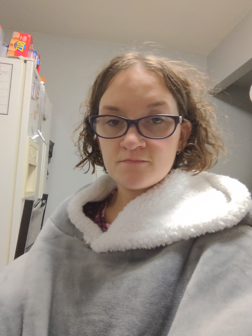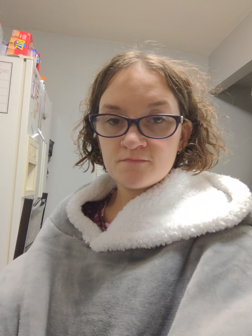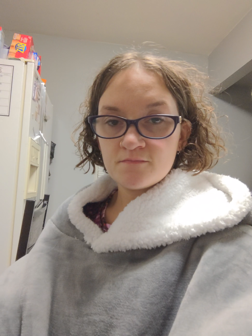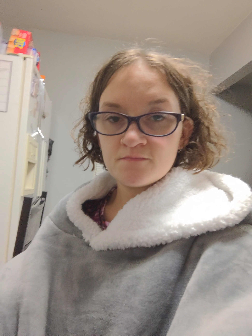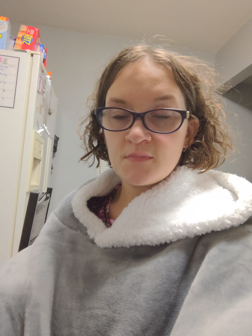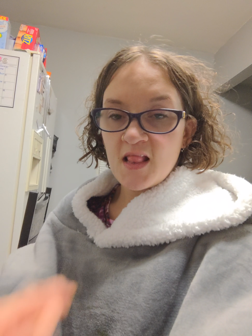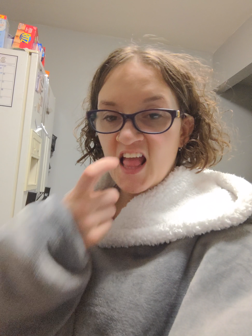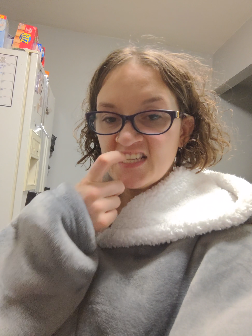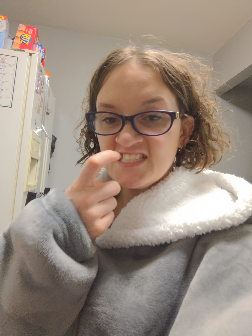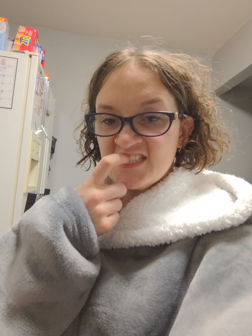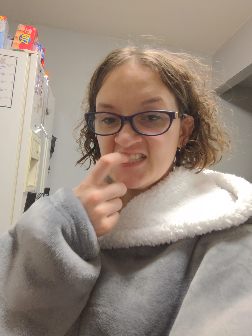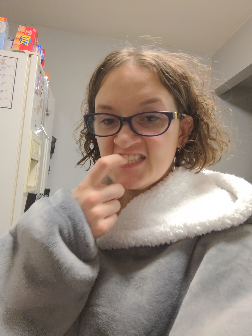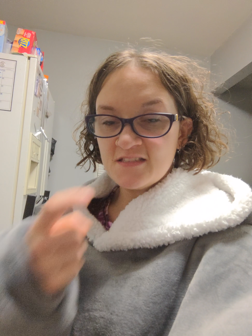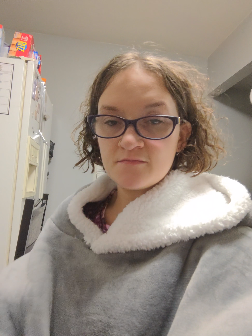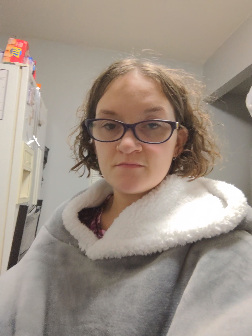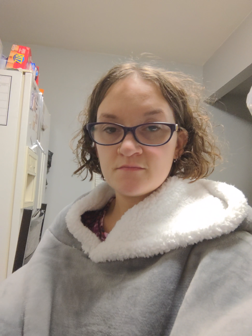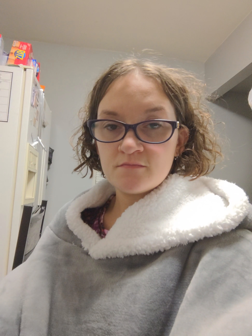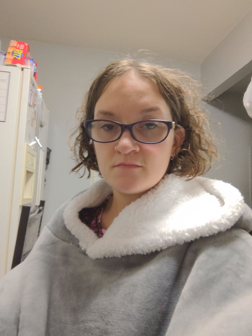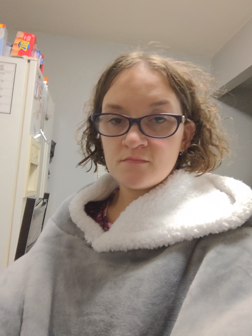window